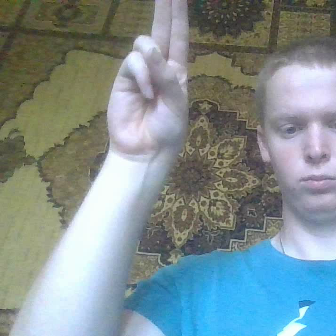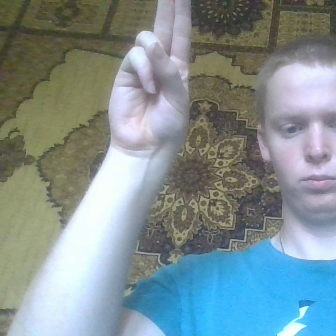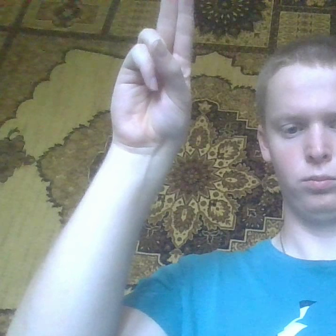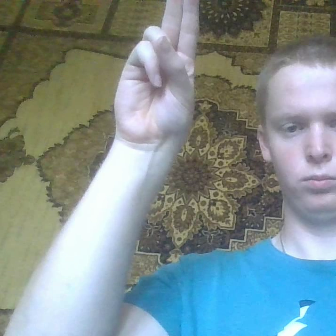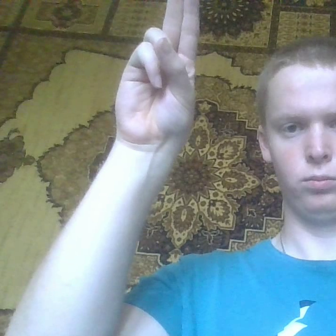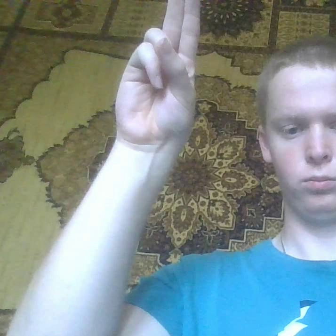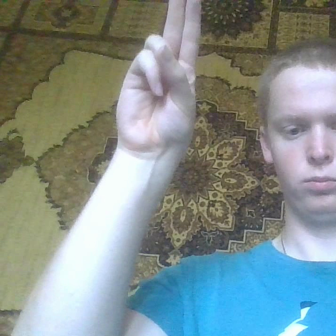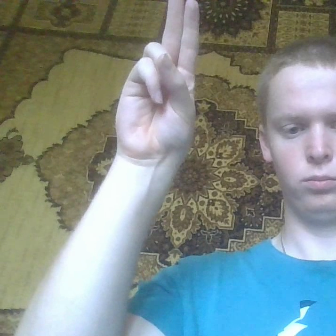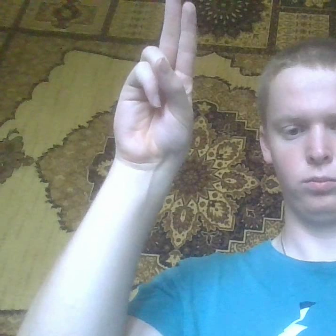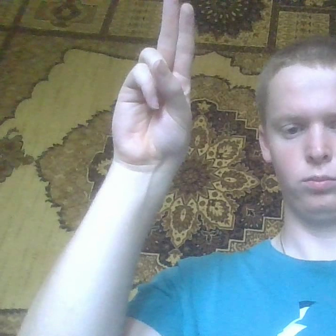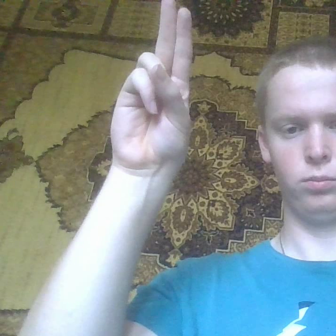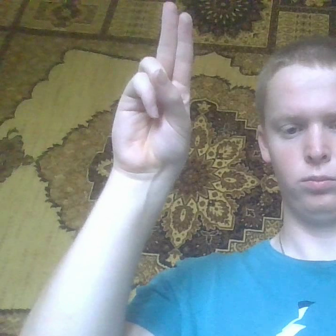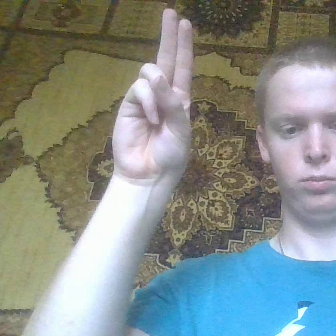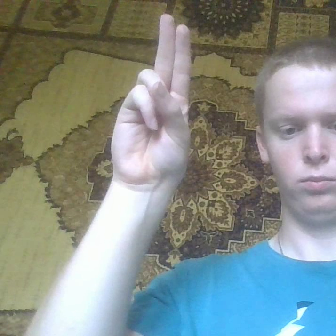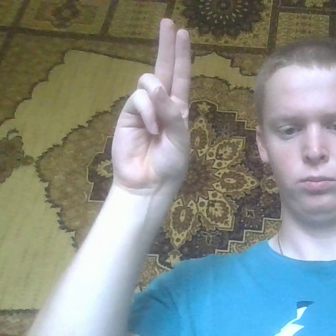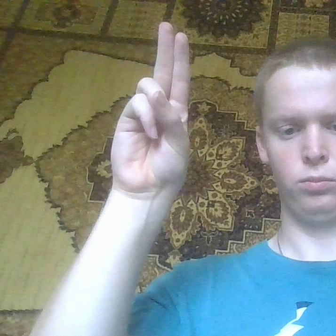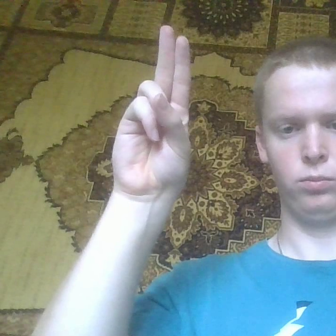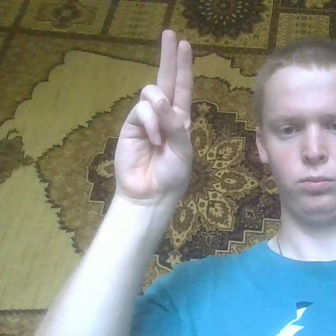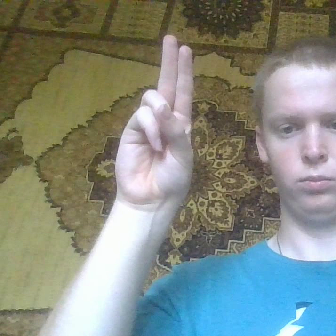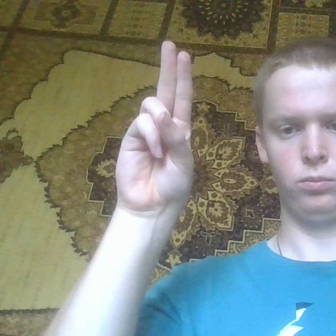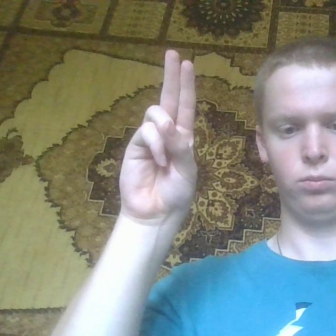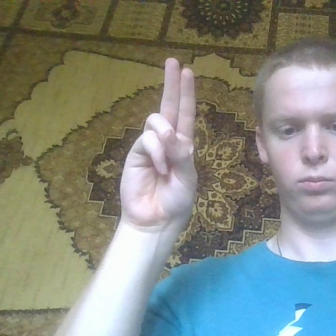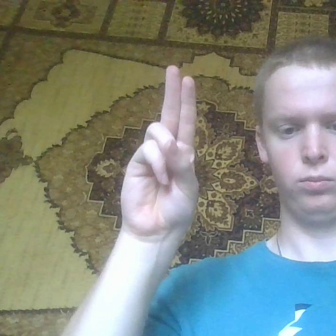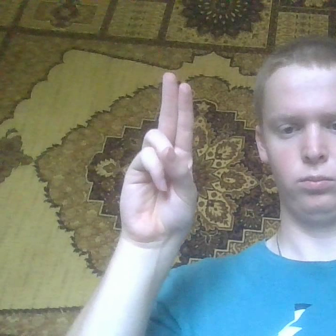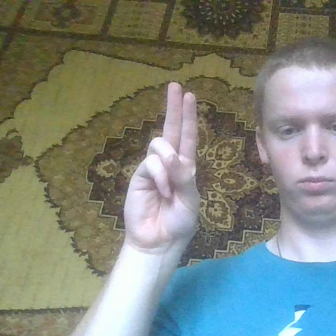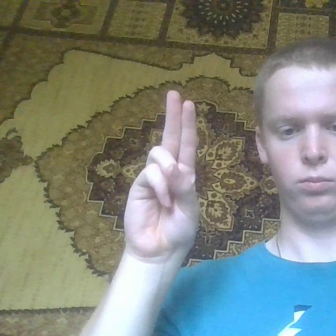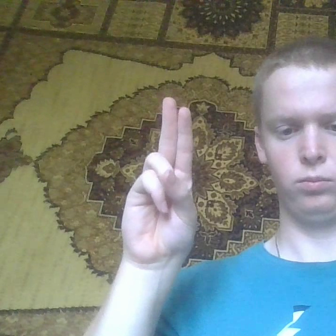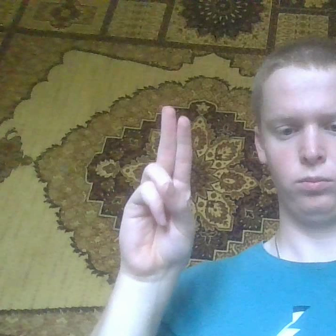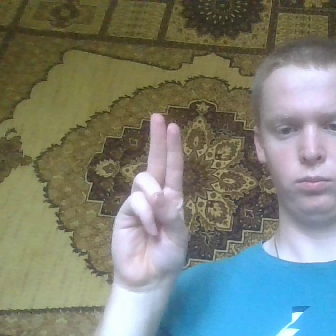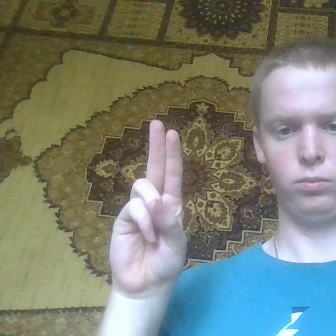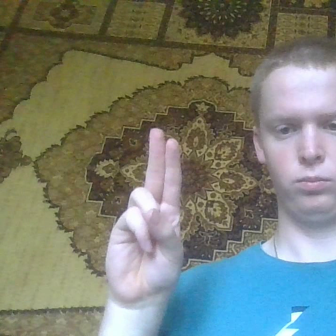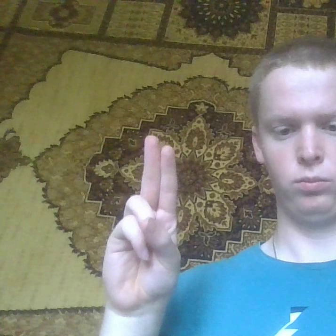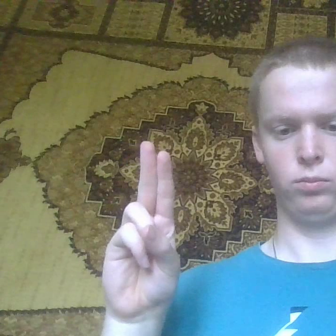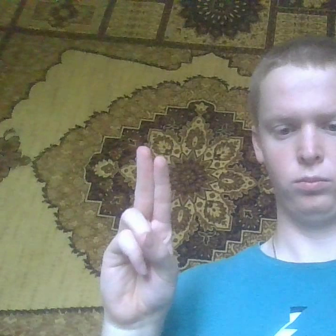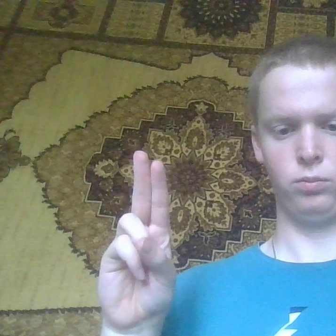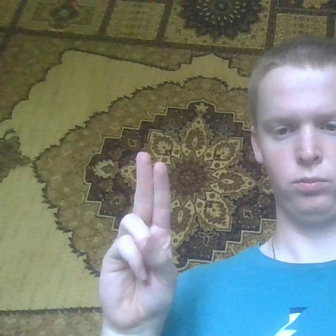Ц